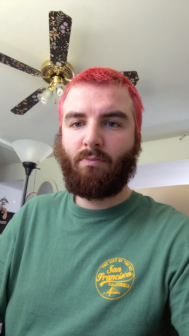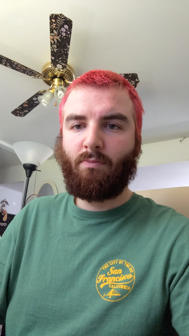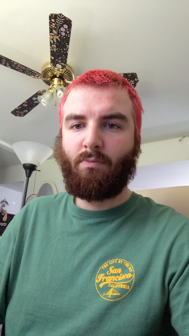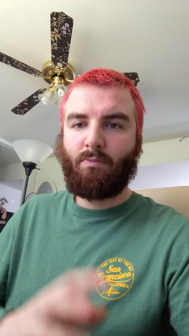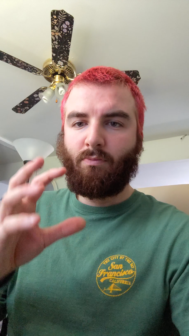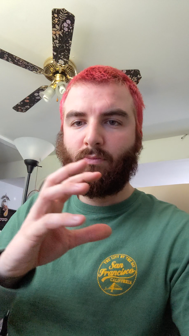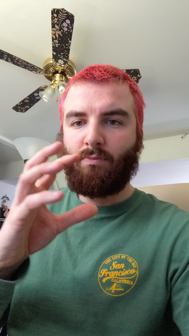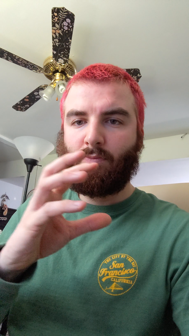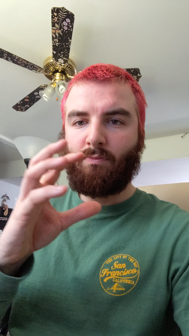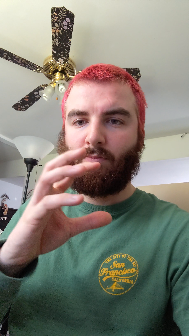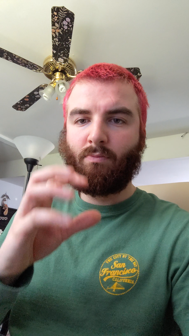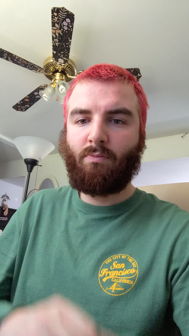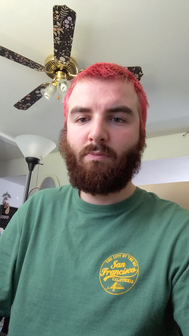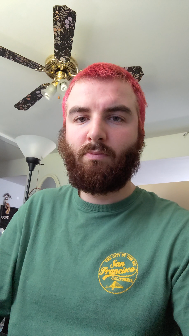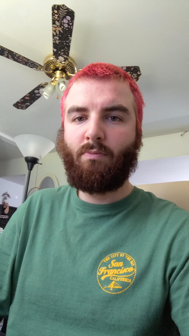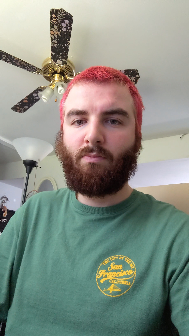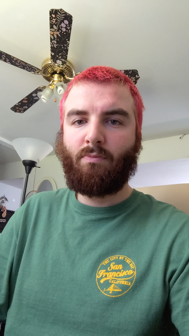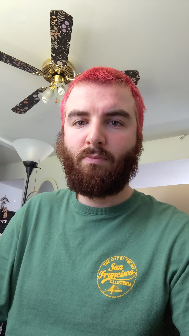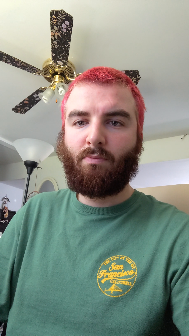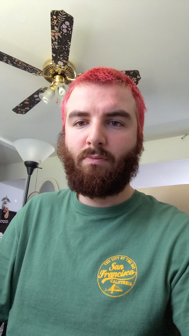ball